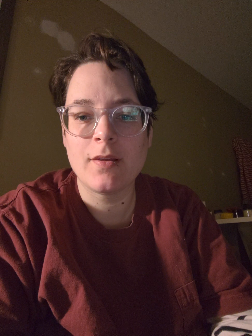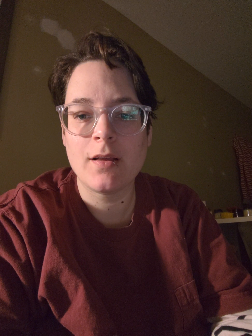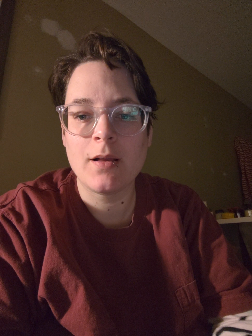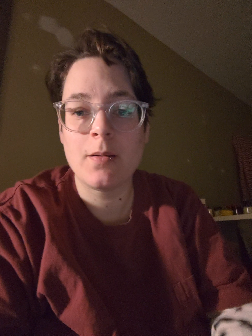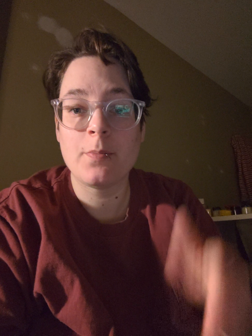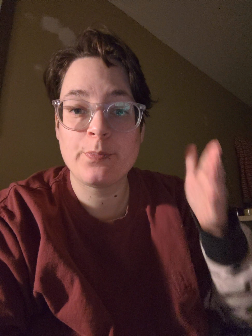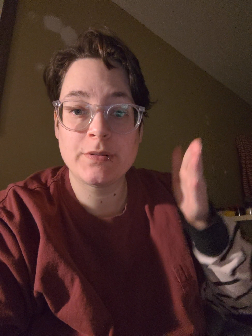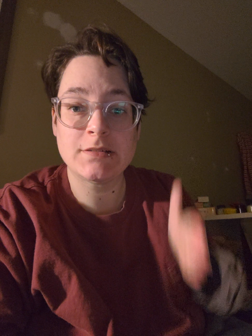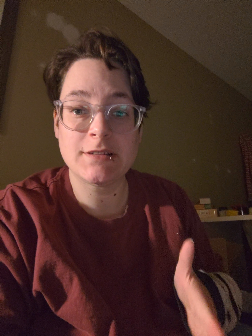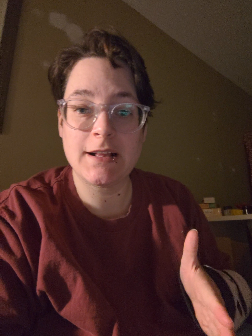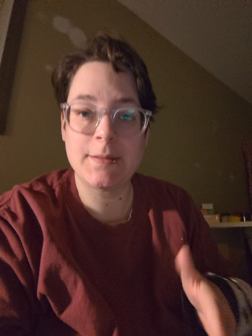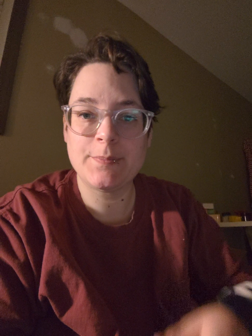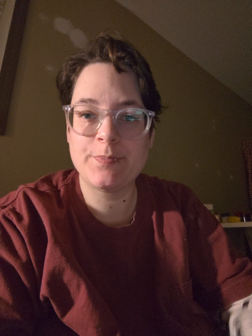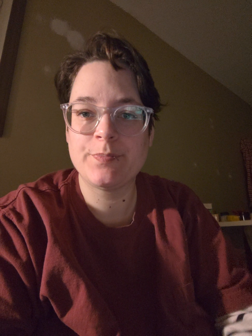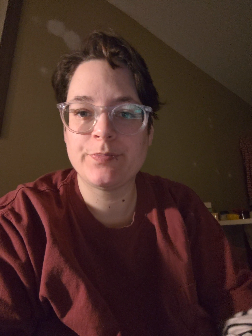beside